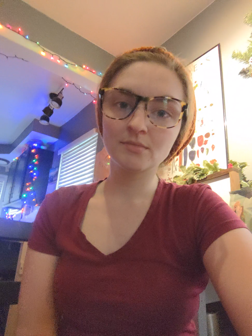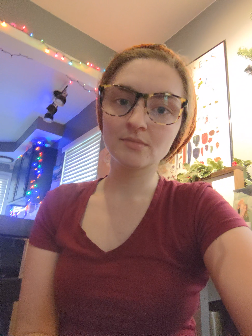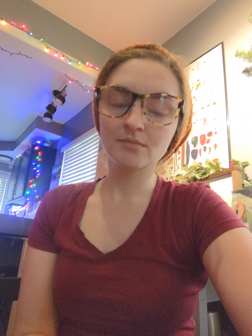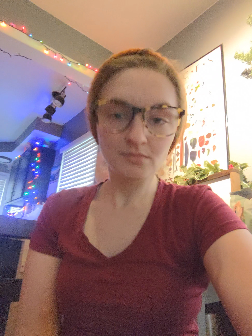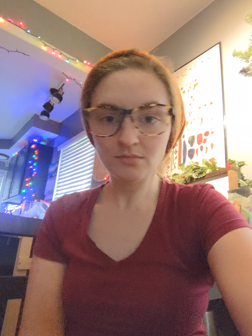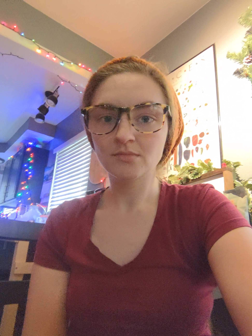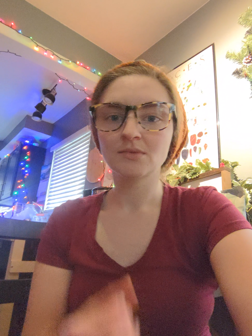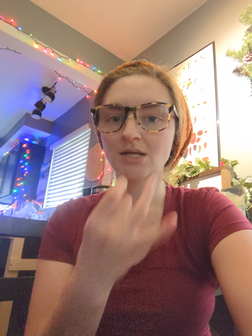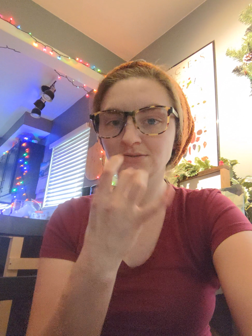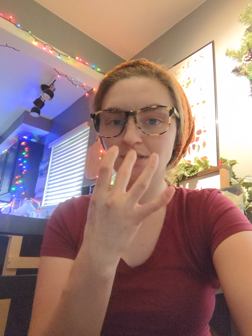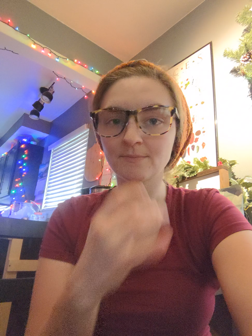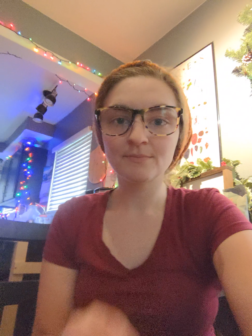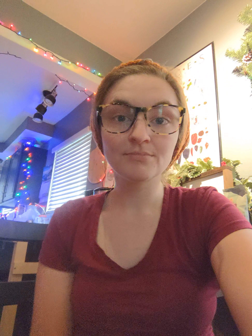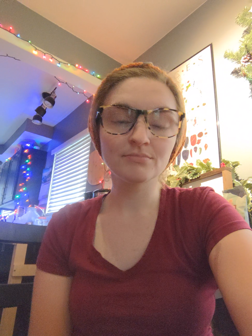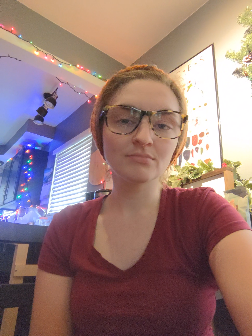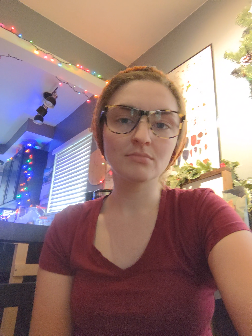snack